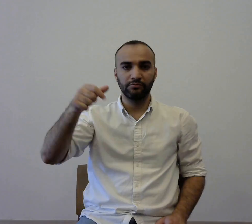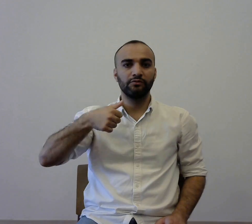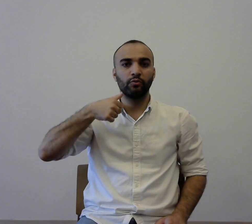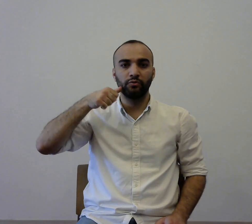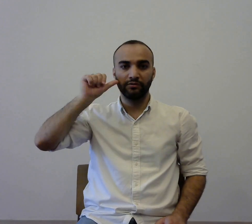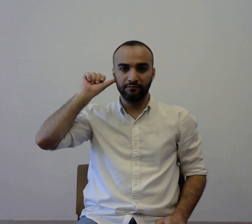dünən